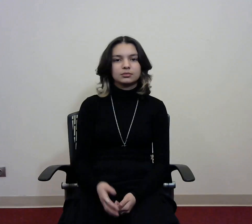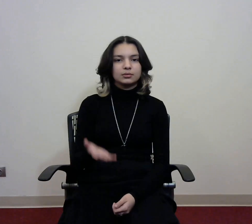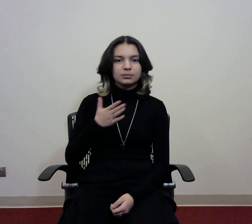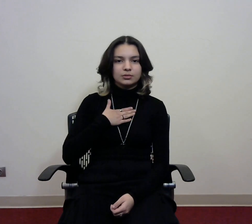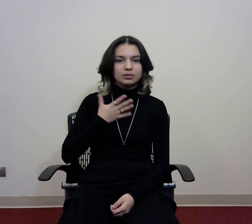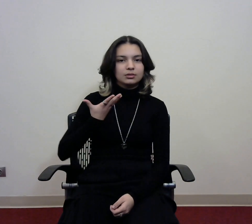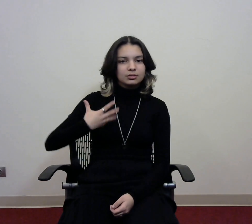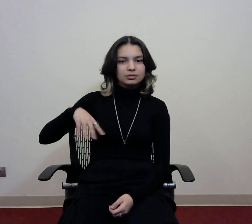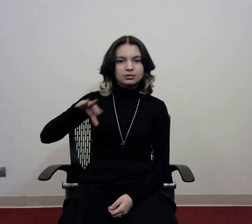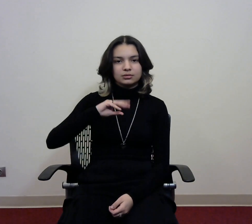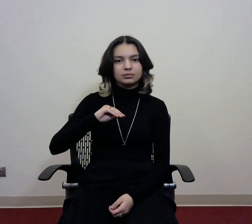biz